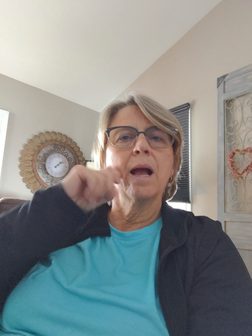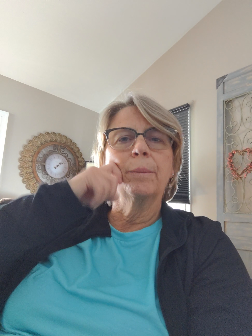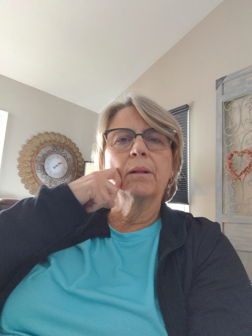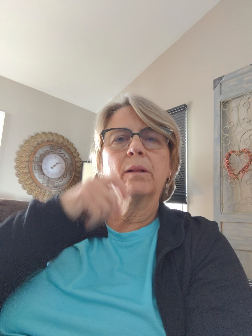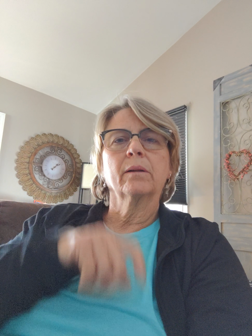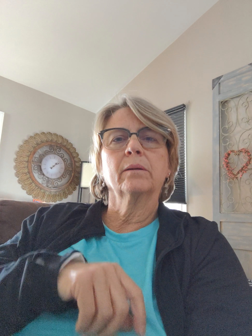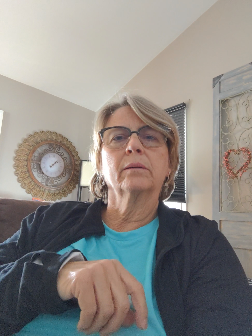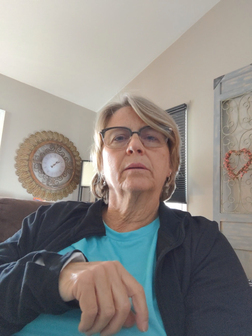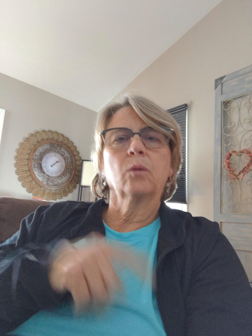apple